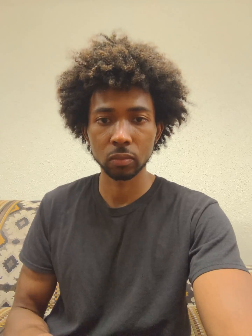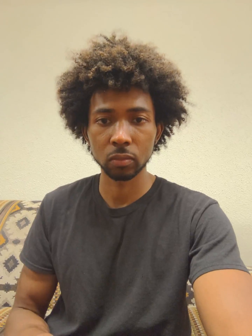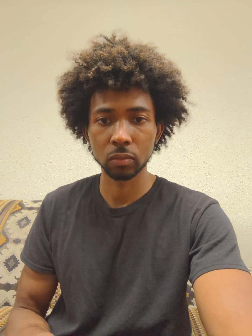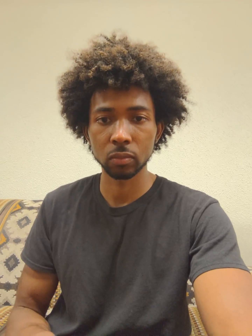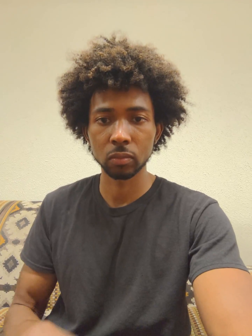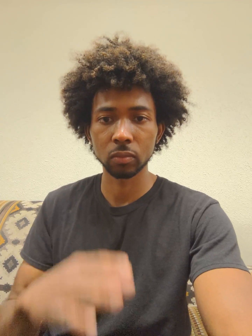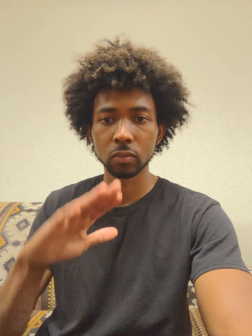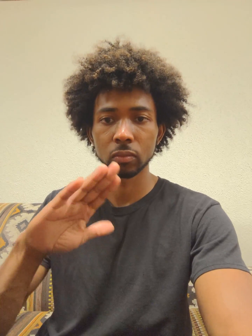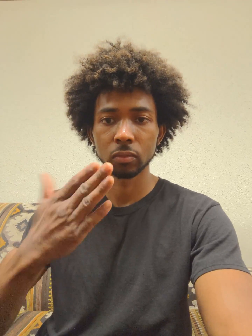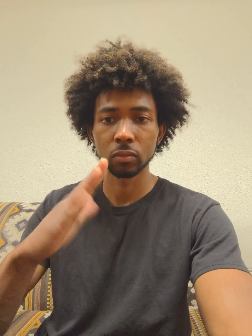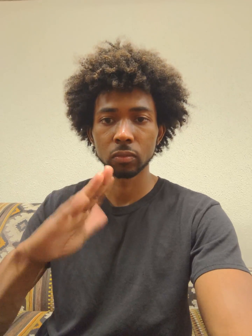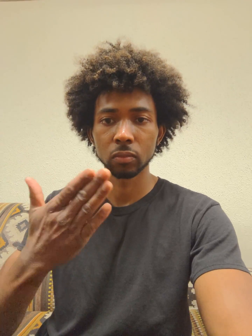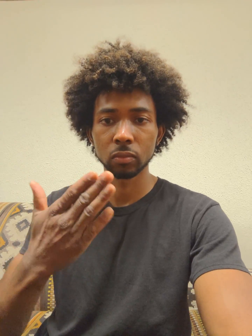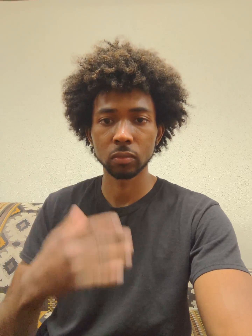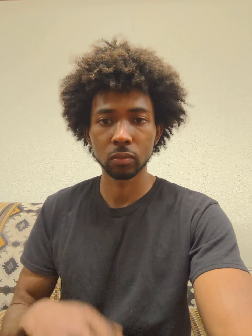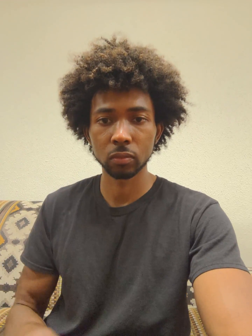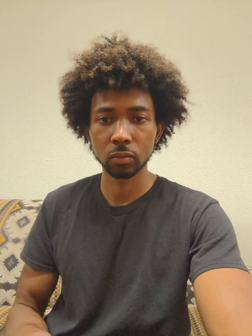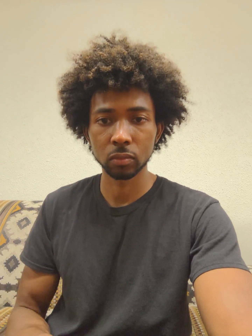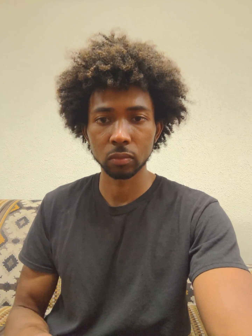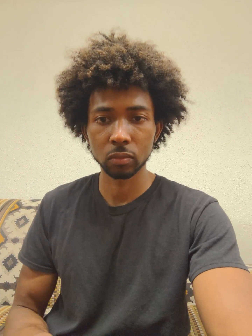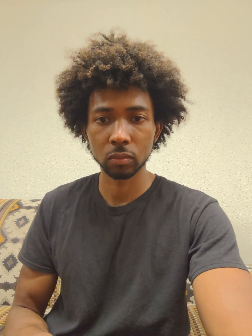downtown